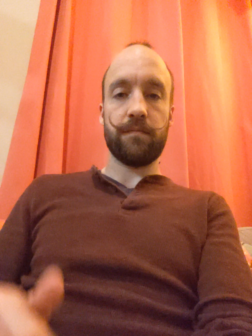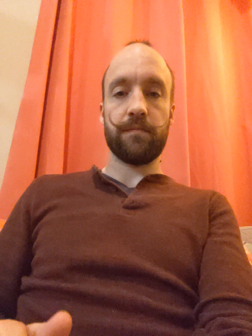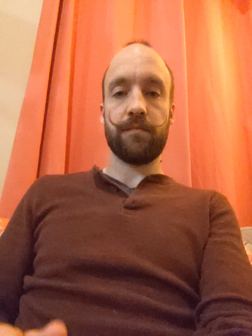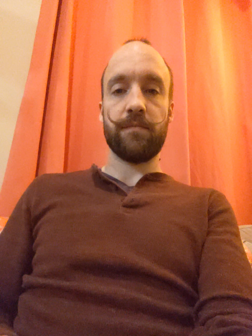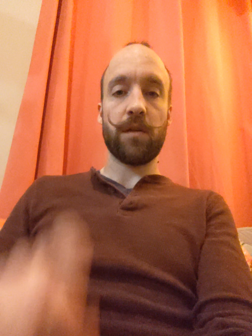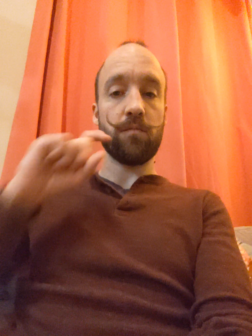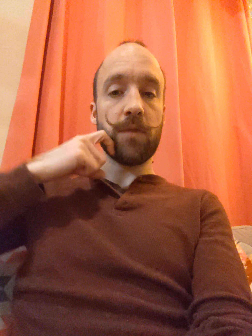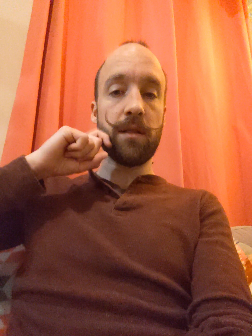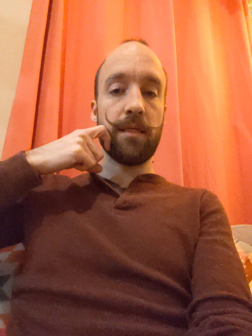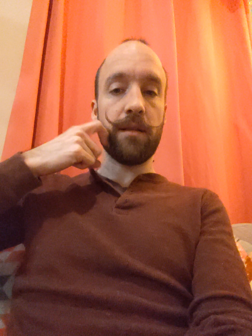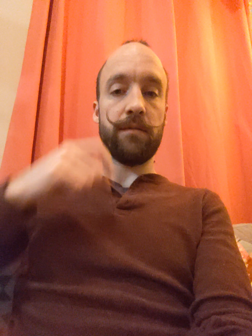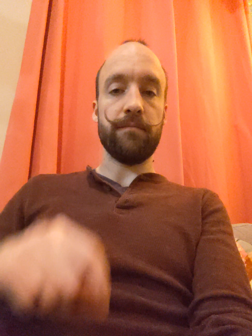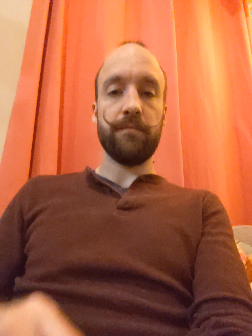apple